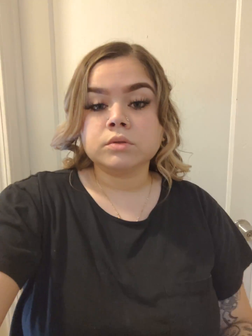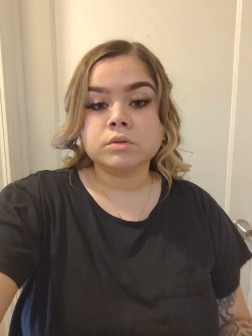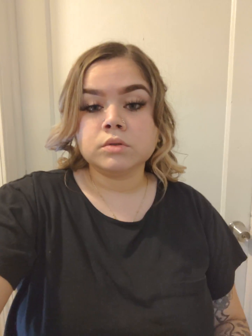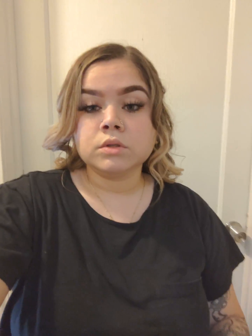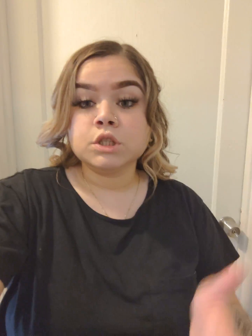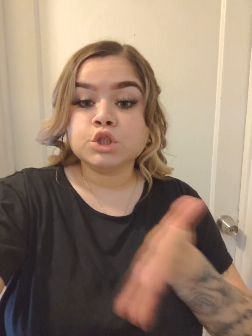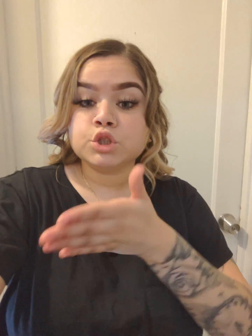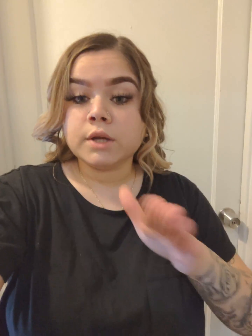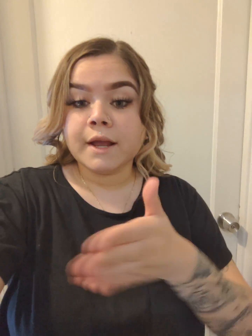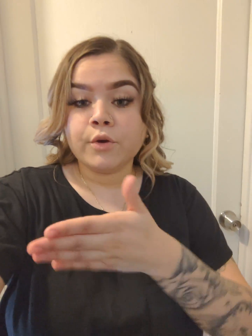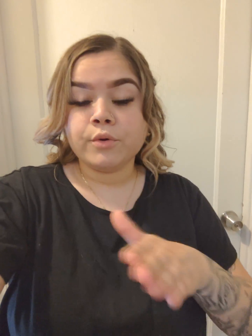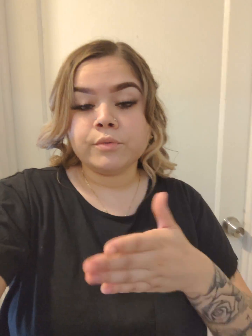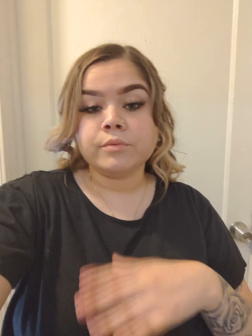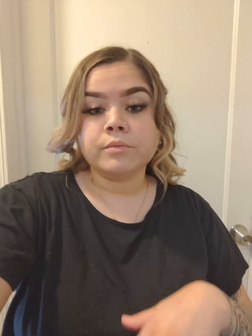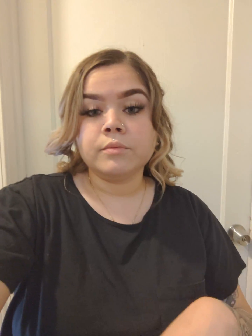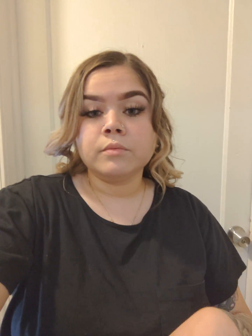share